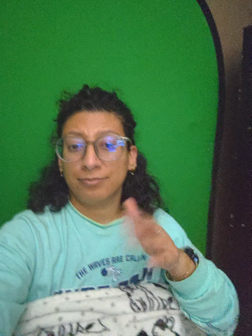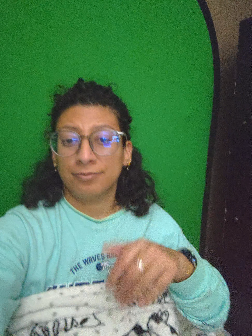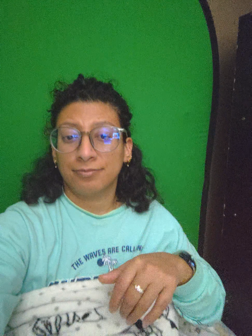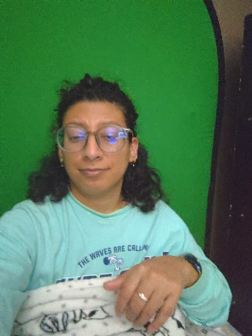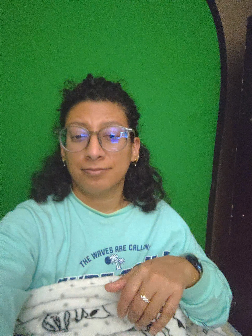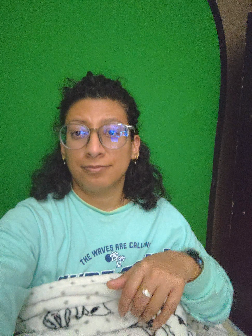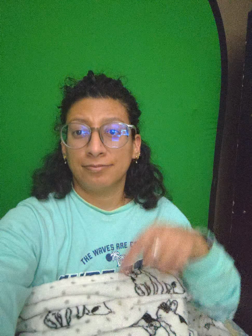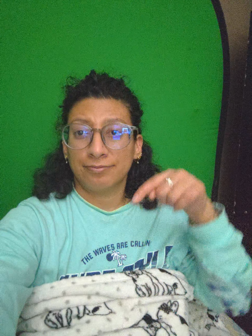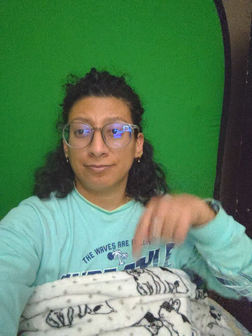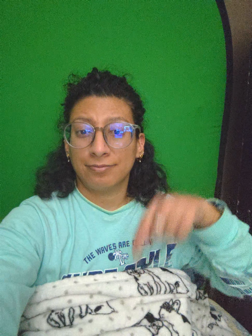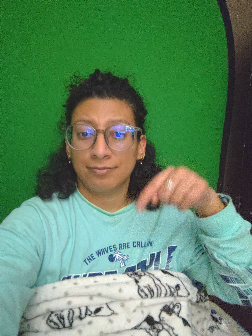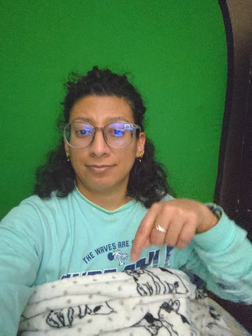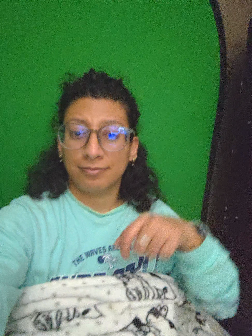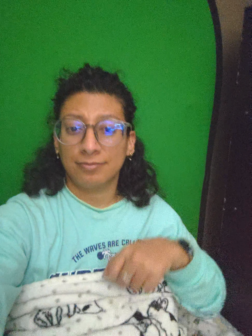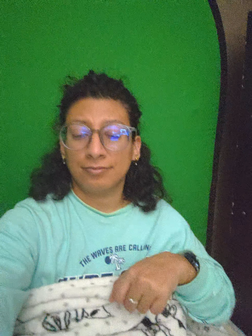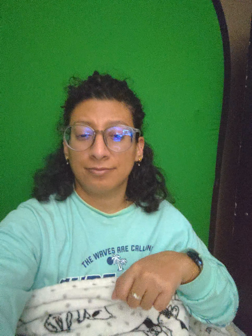feet